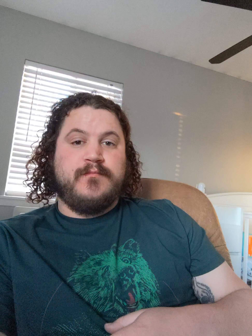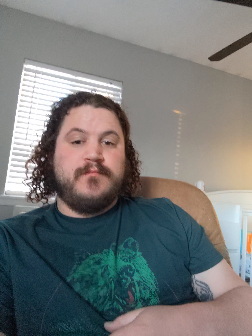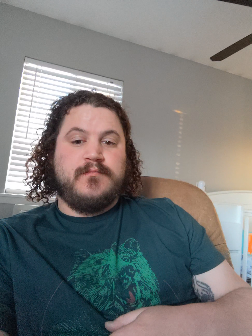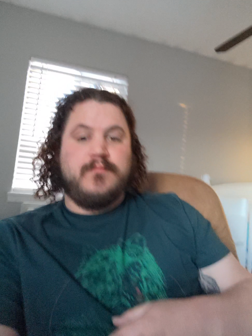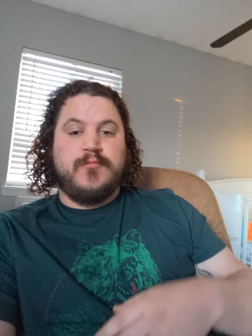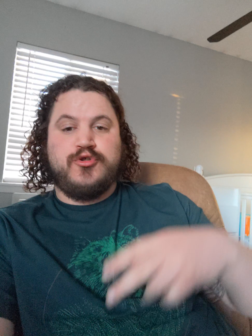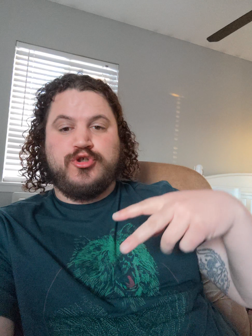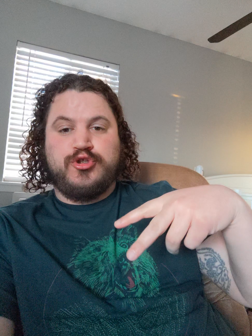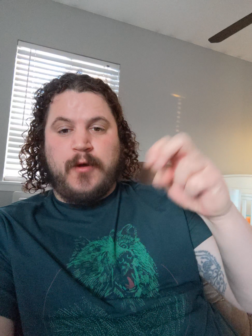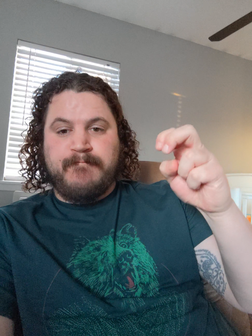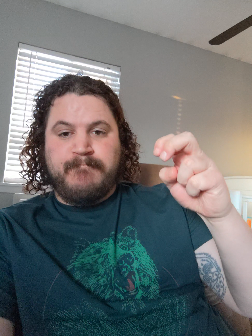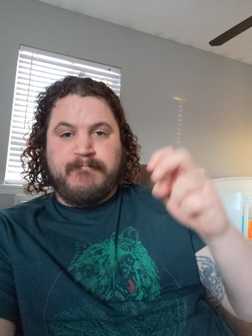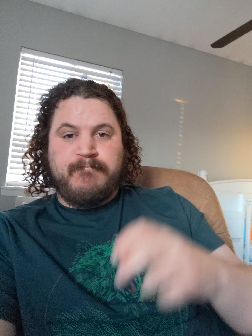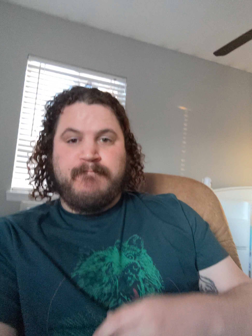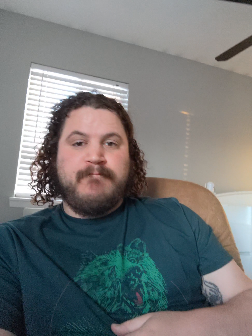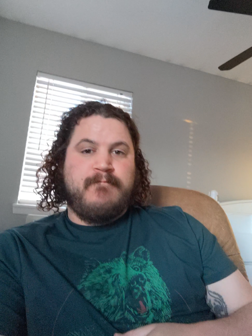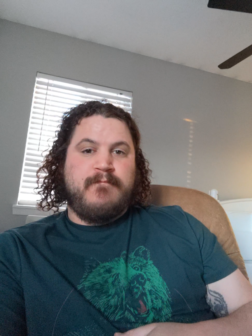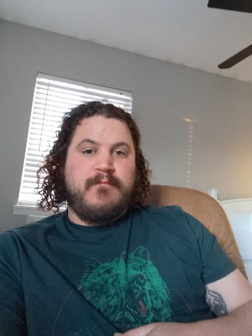jump